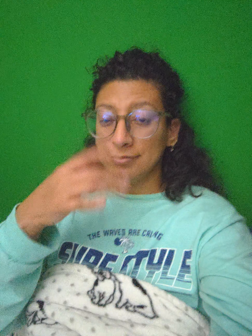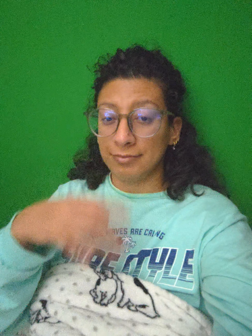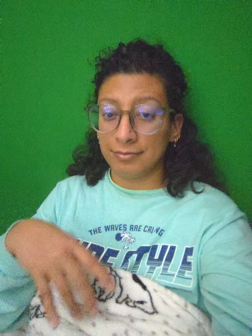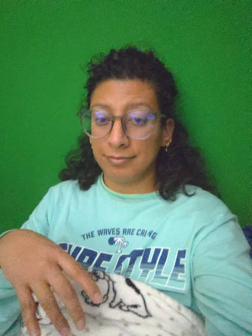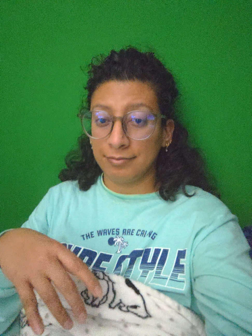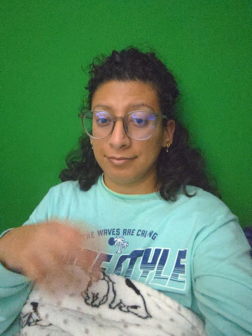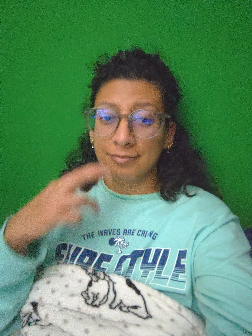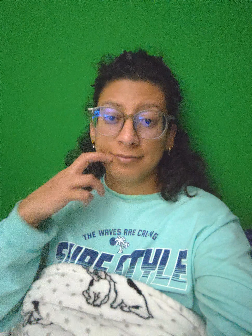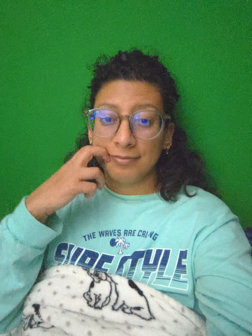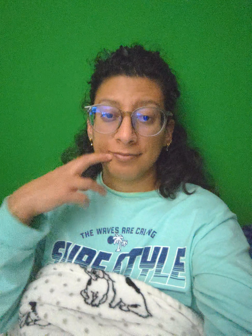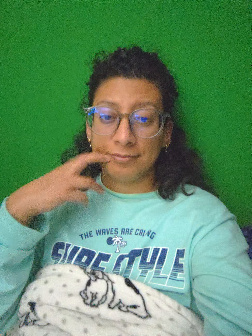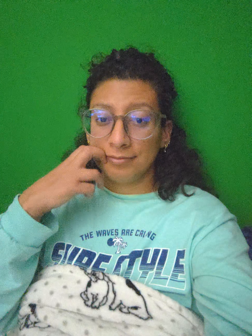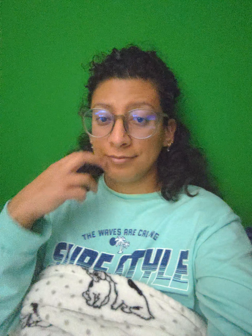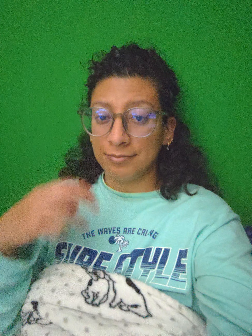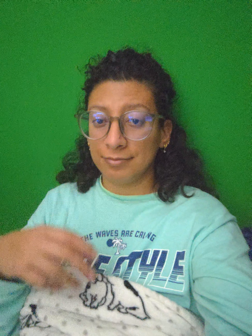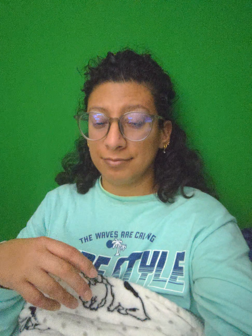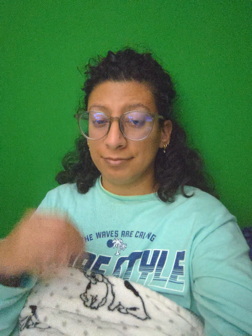gum